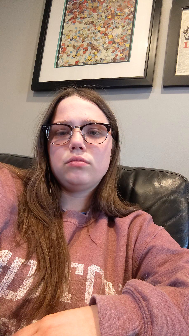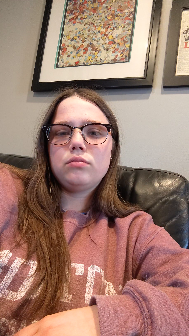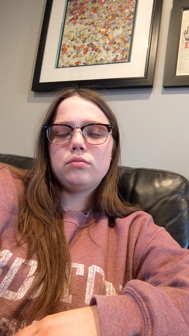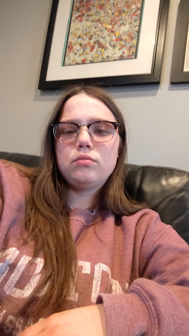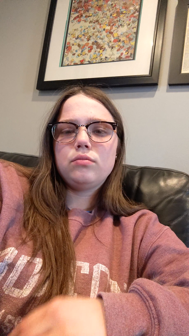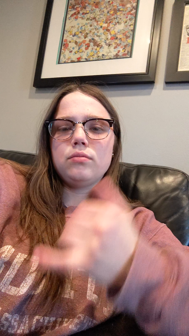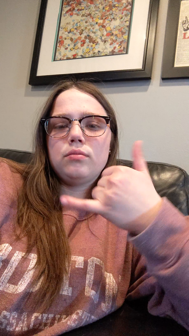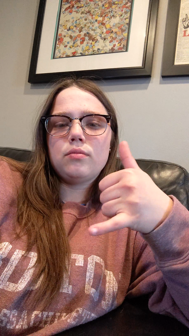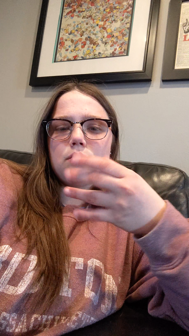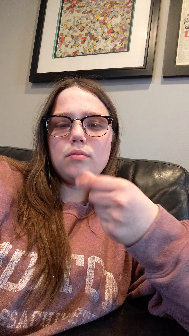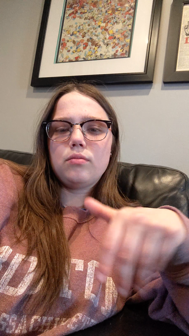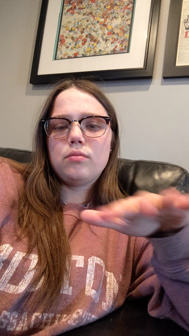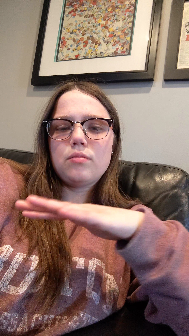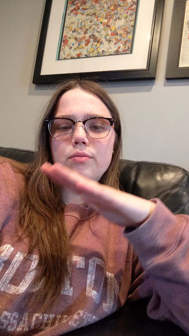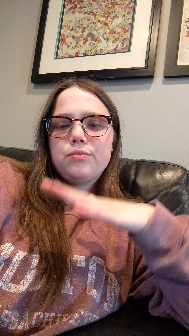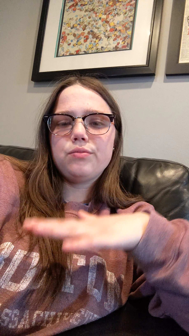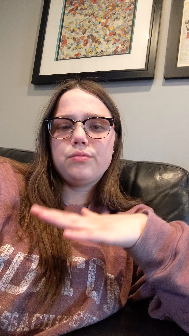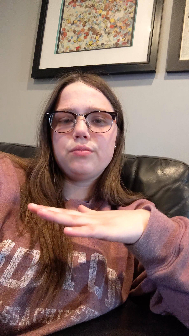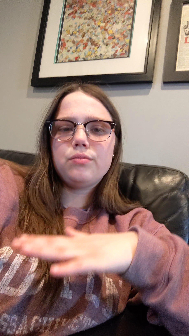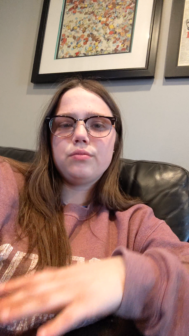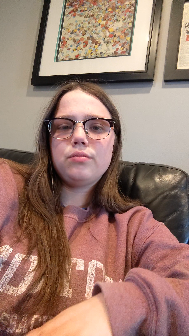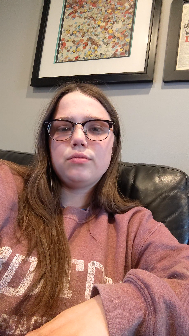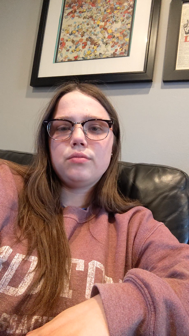playground